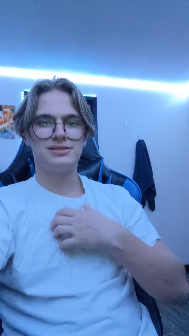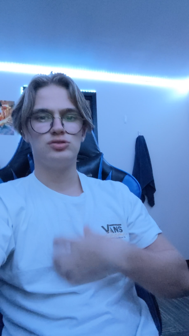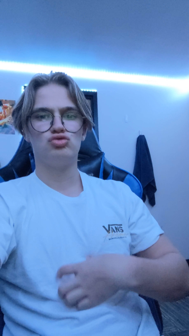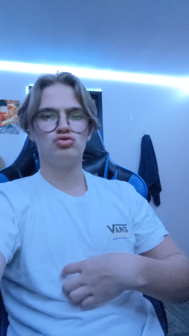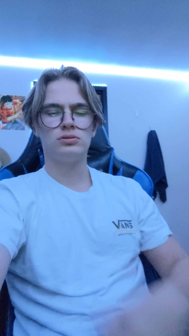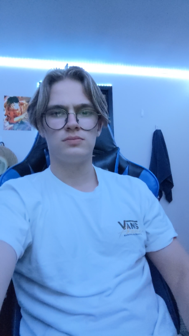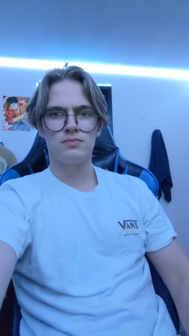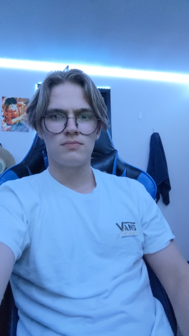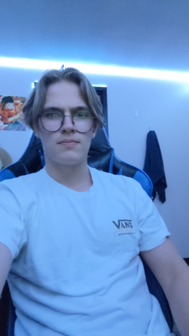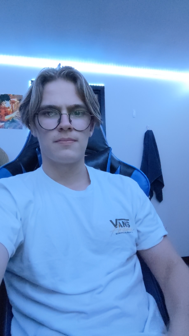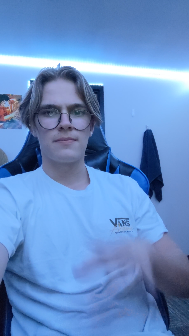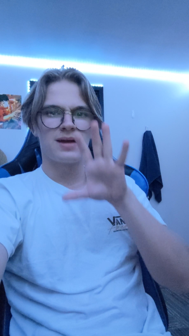bite